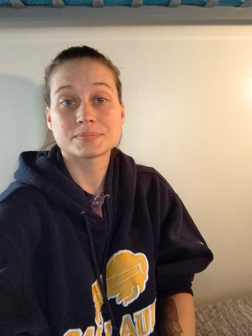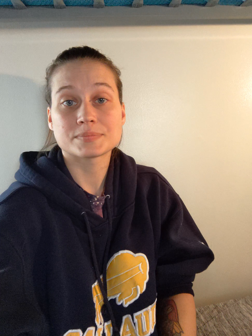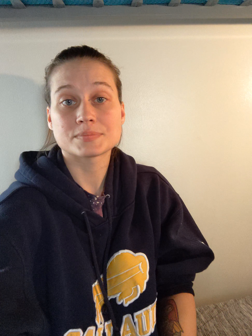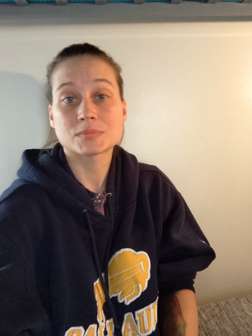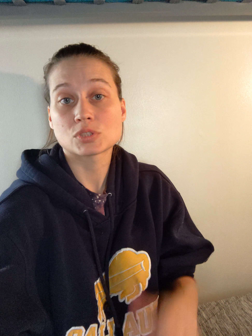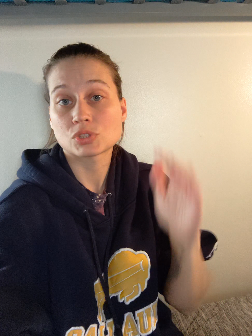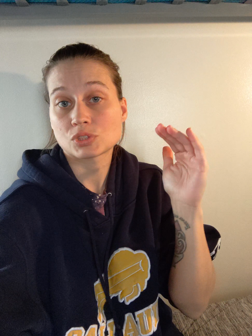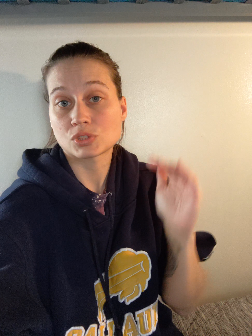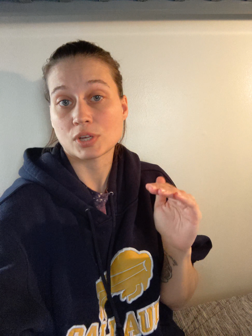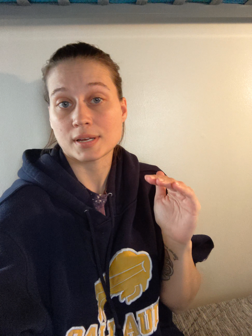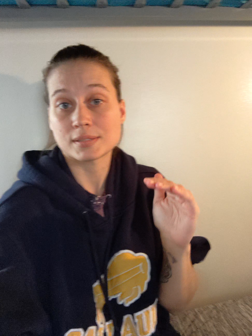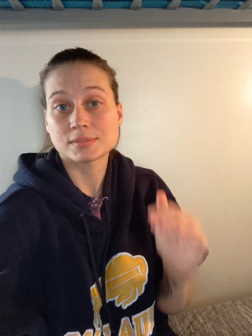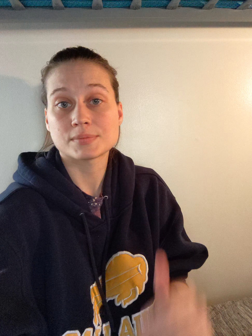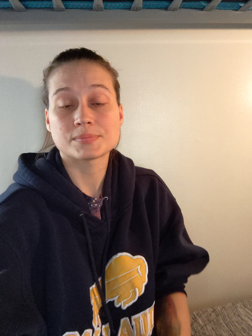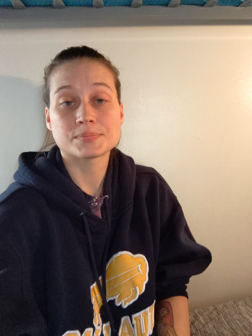child